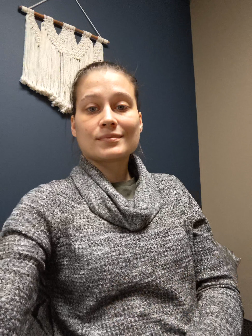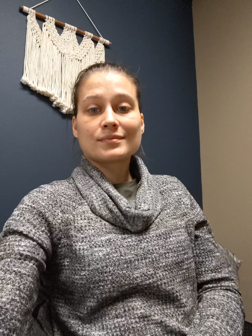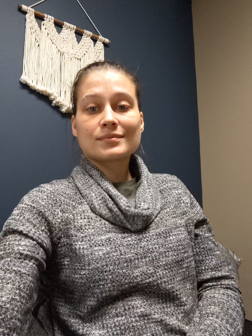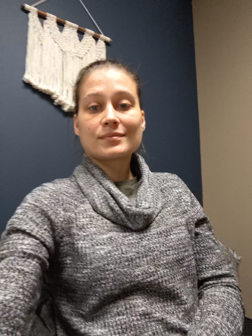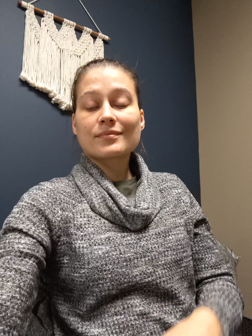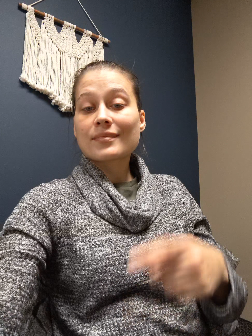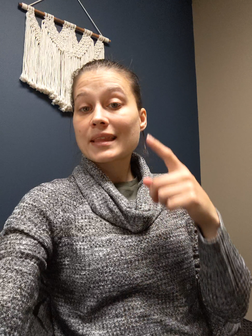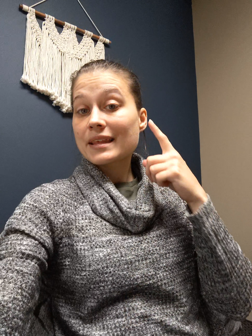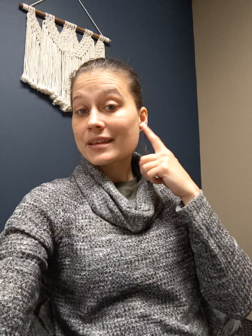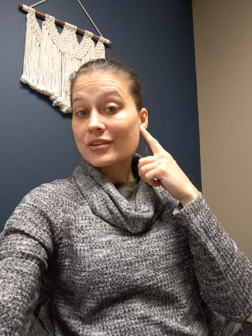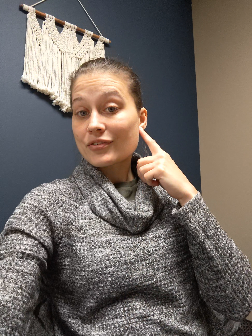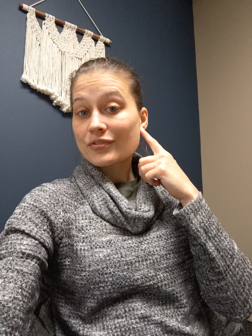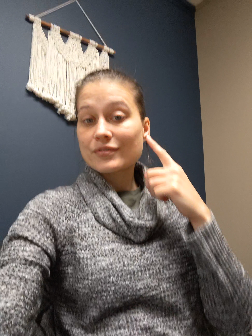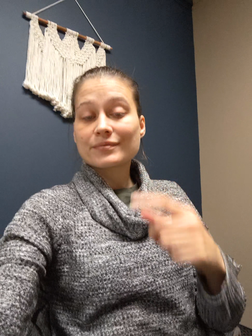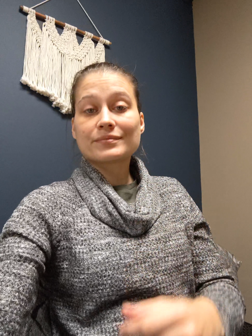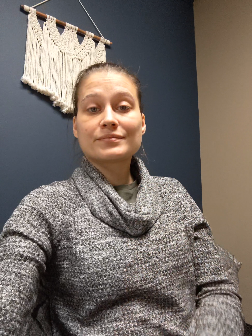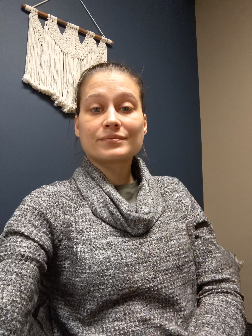ear